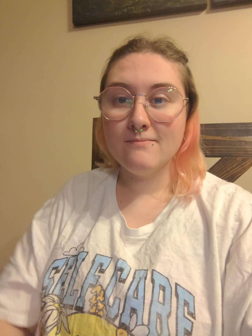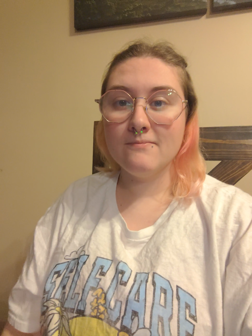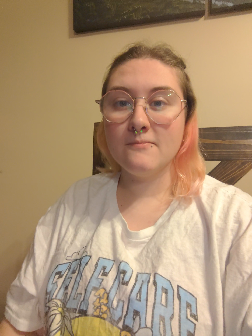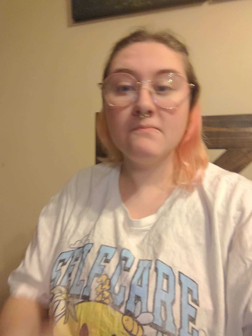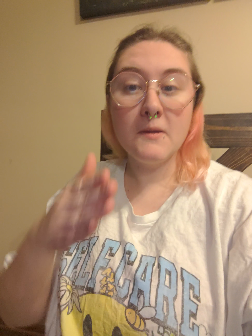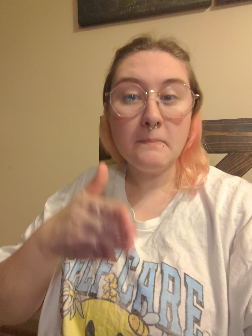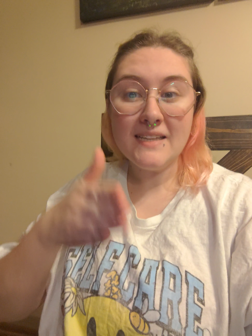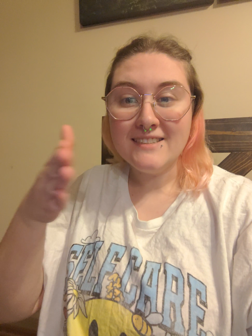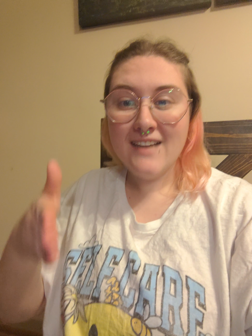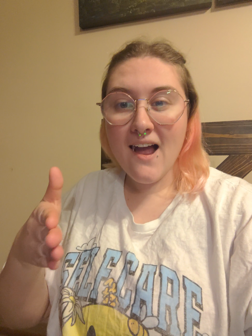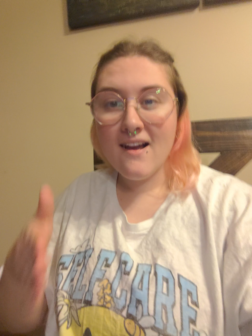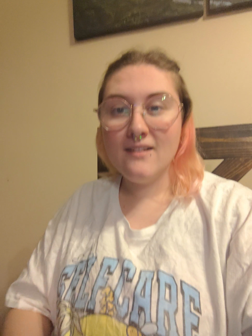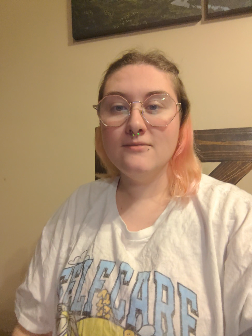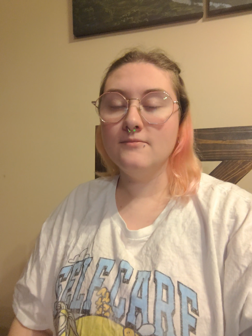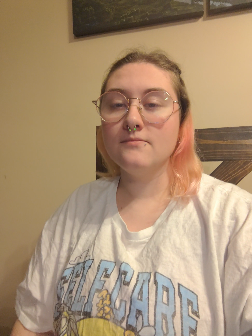beside